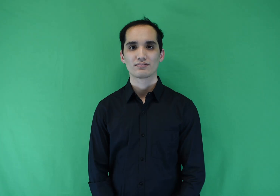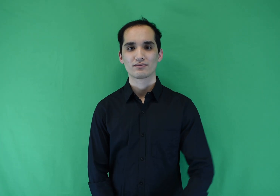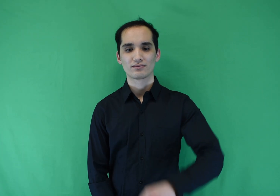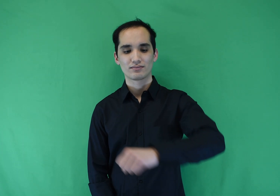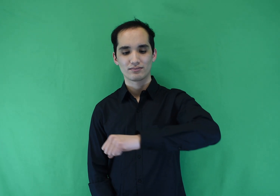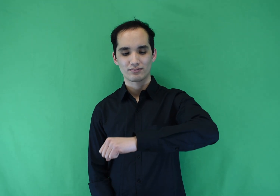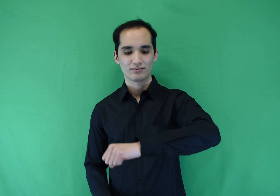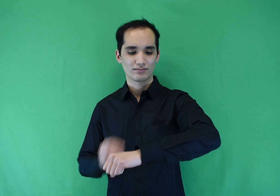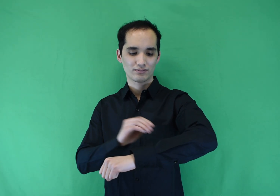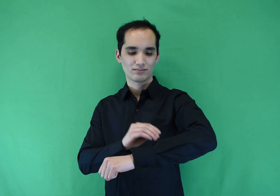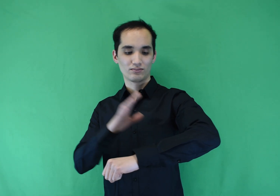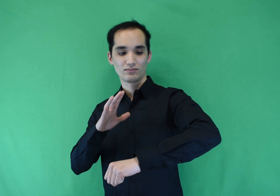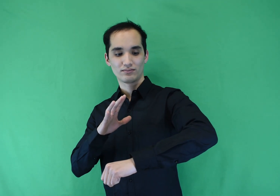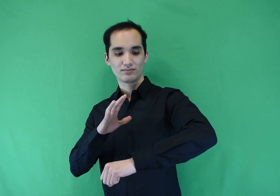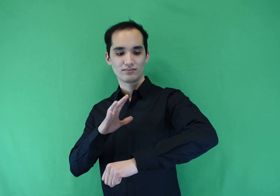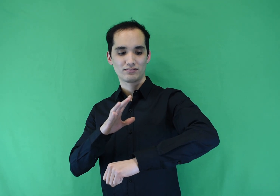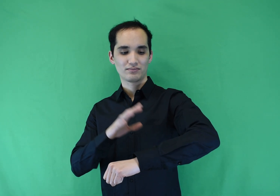brazo hinchado